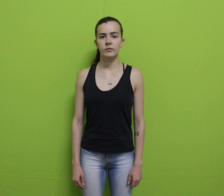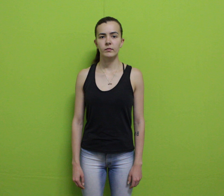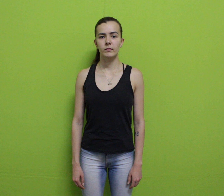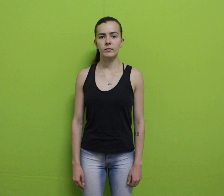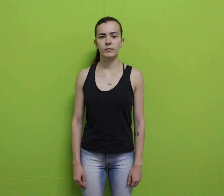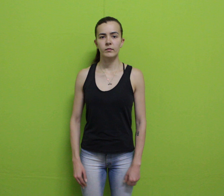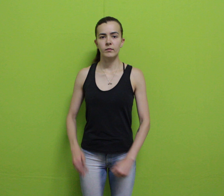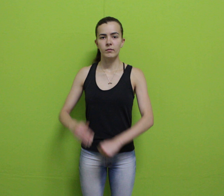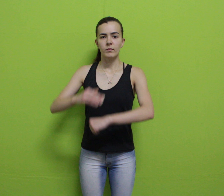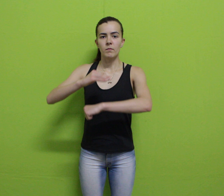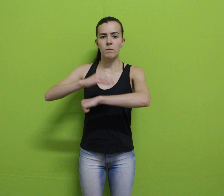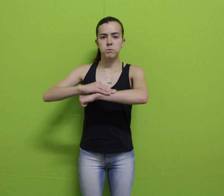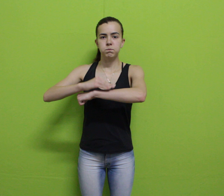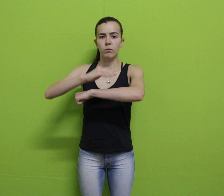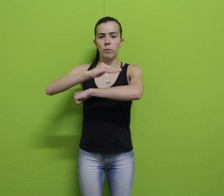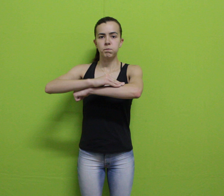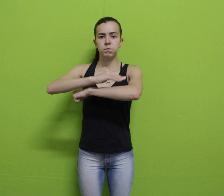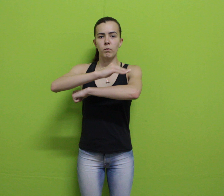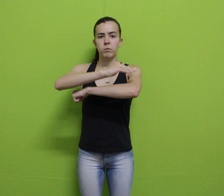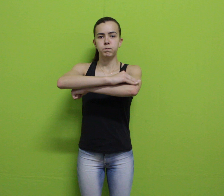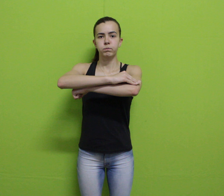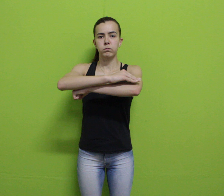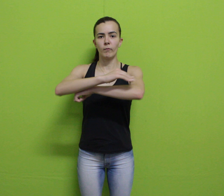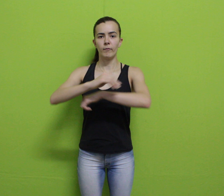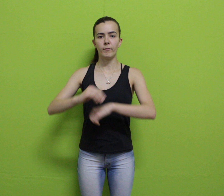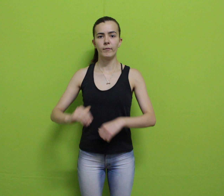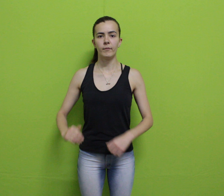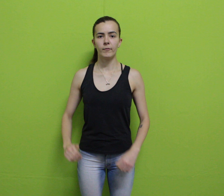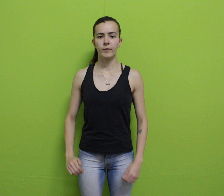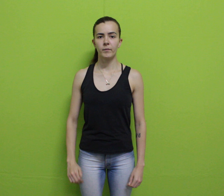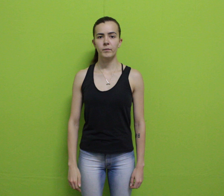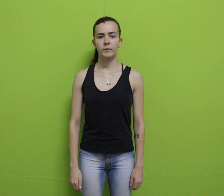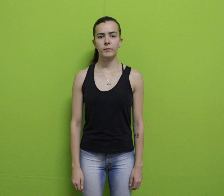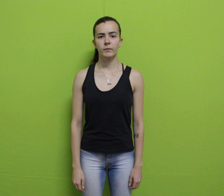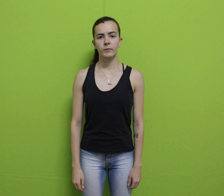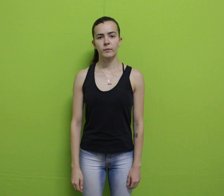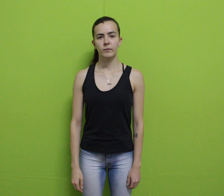sapo